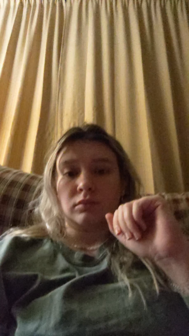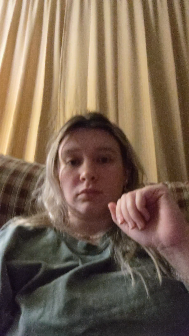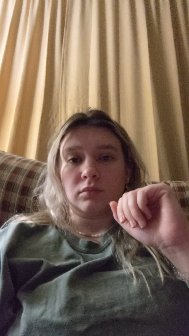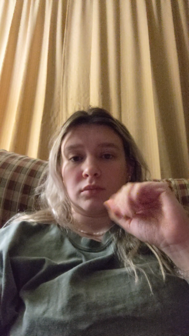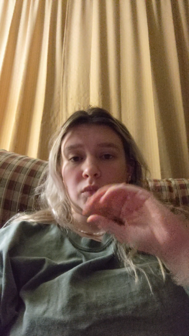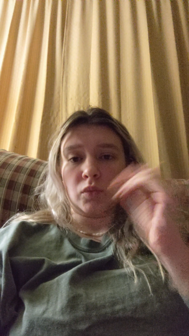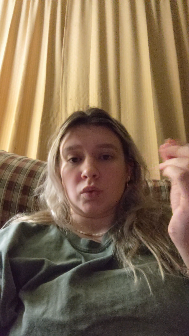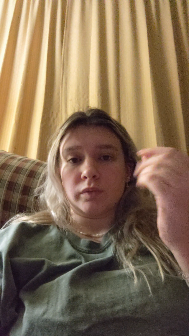none